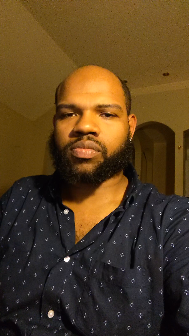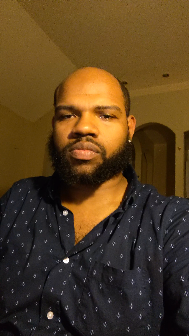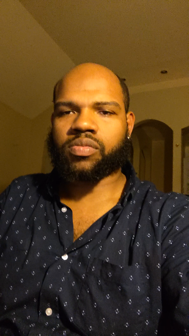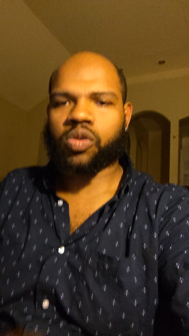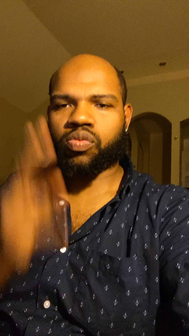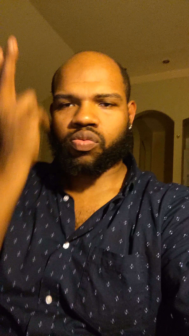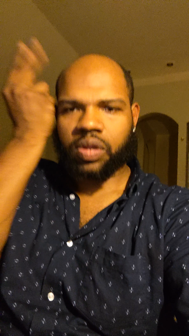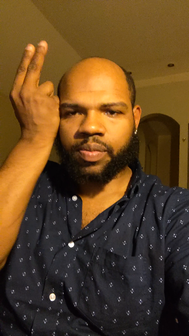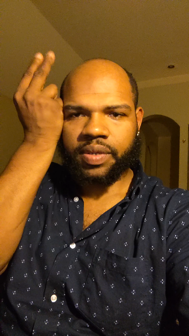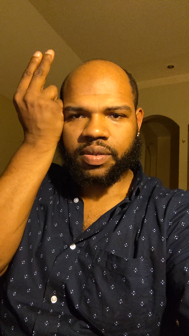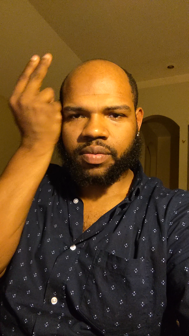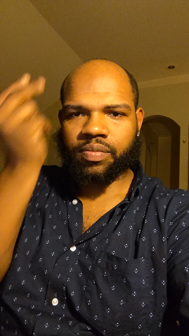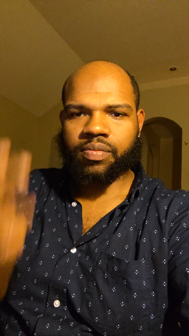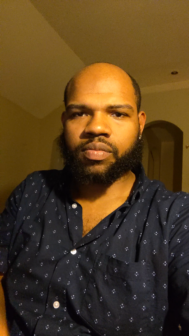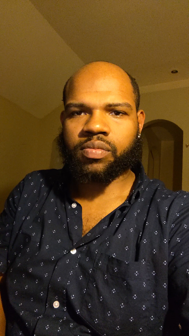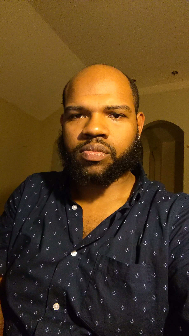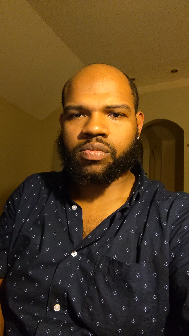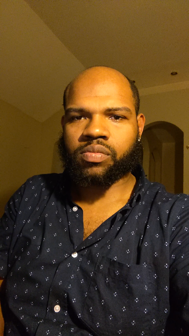rabbit